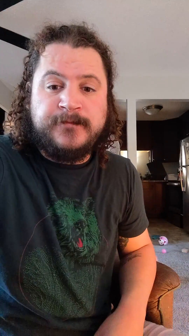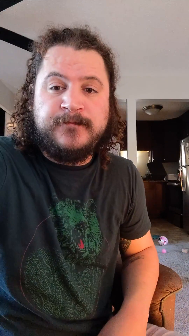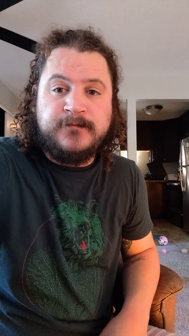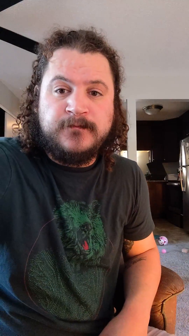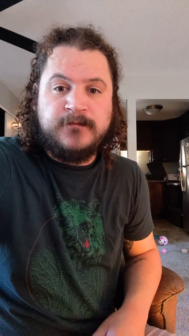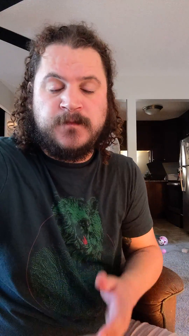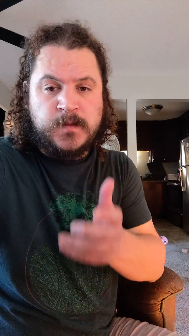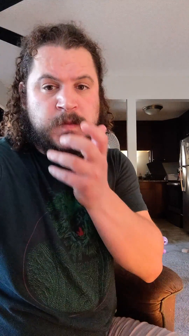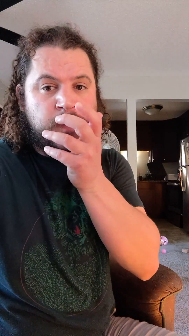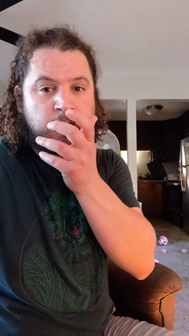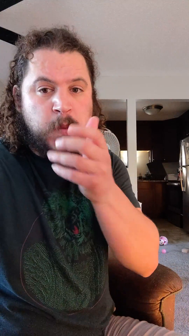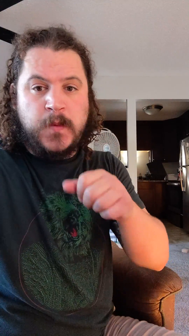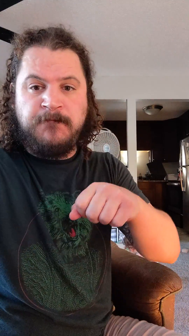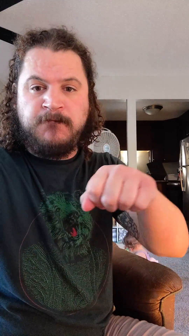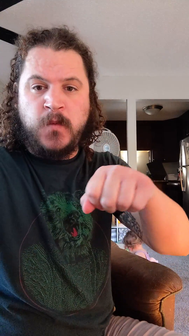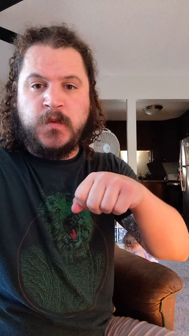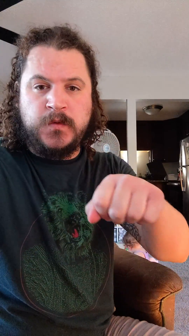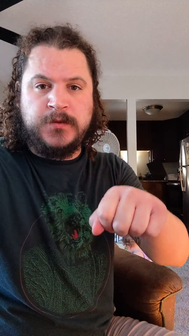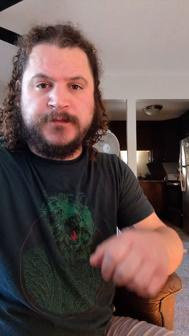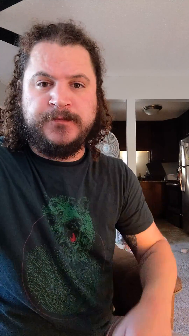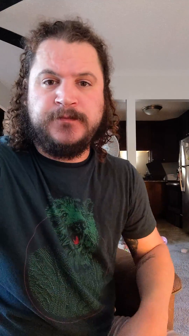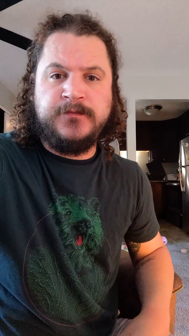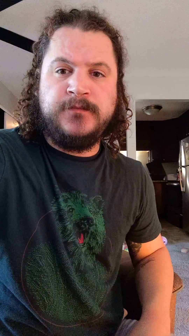lawn mower